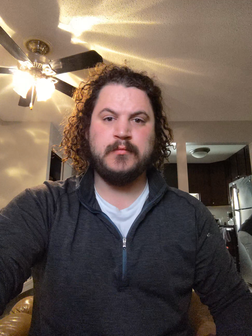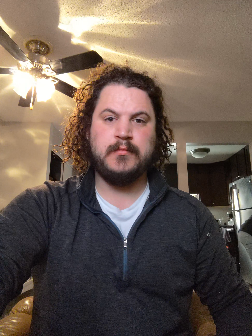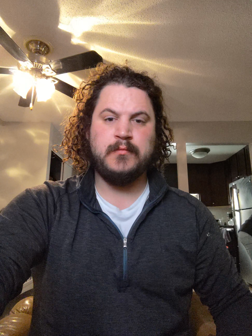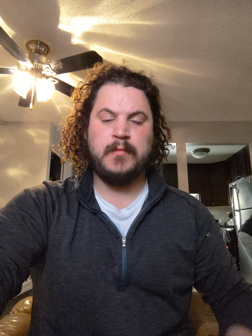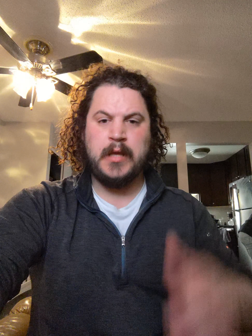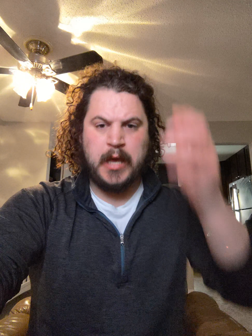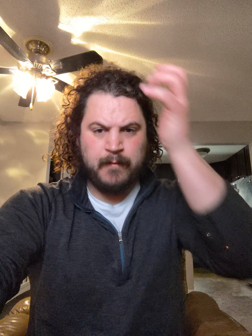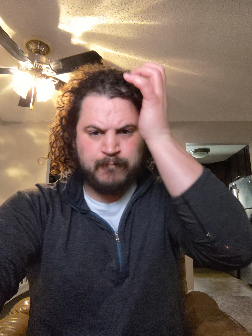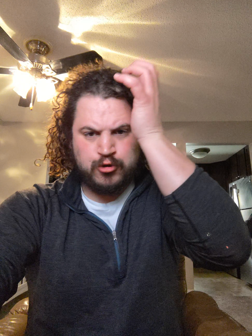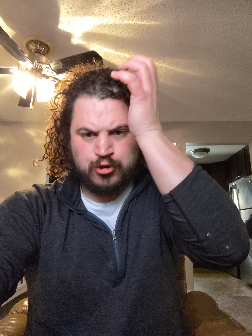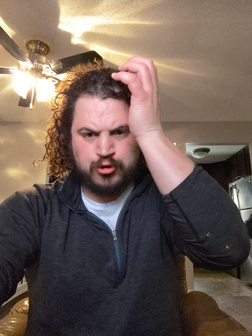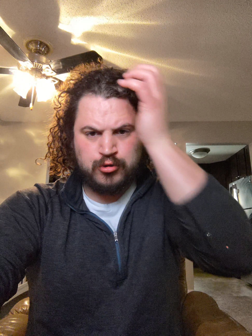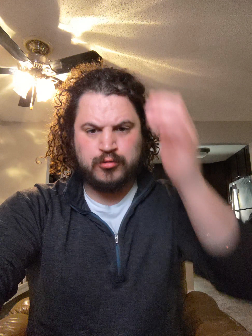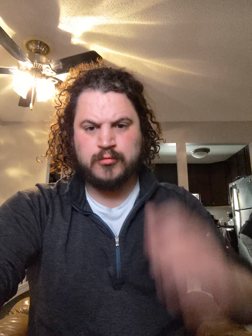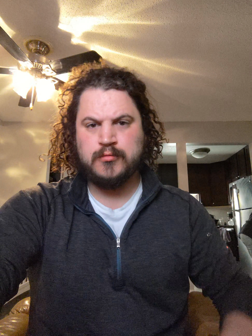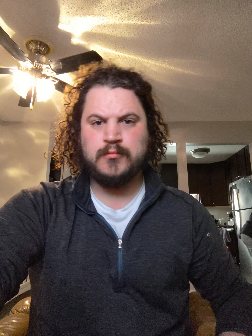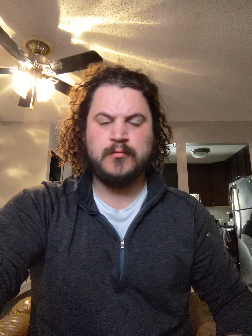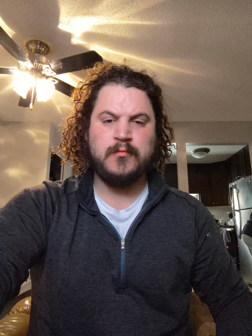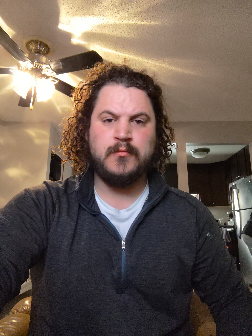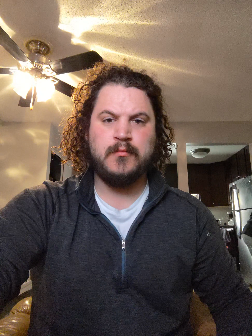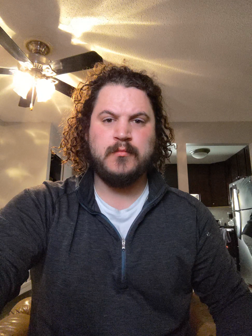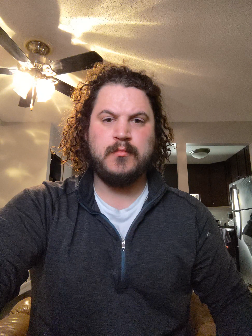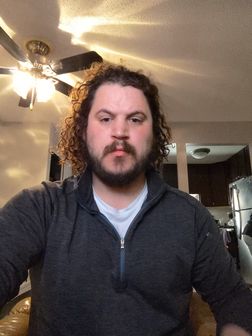garbage